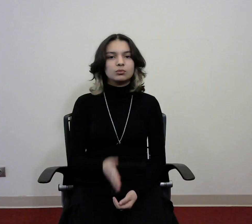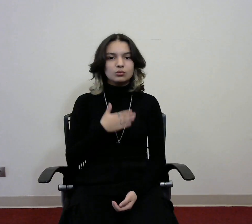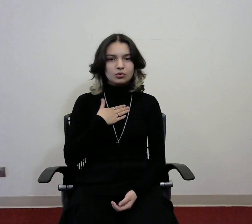mənim